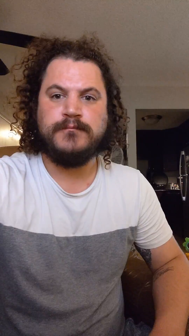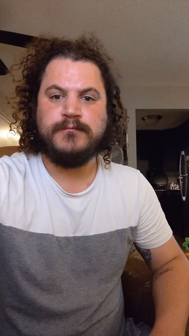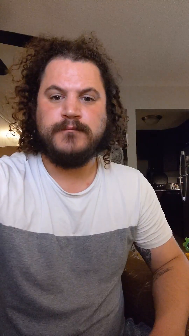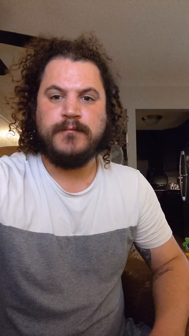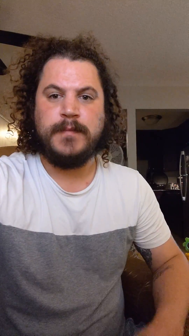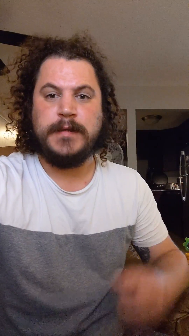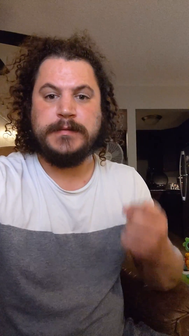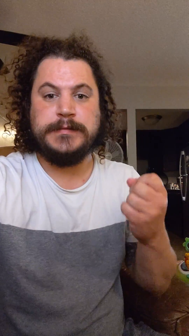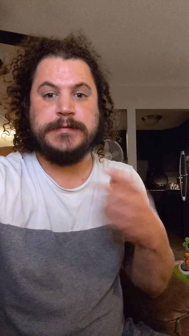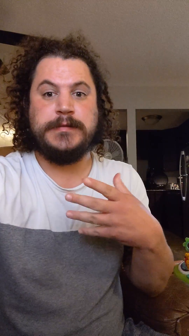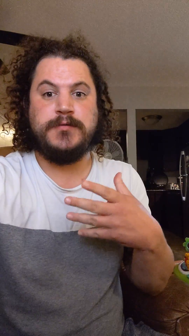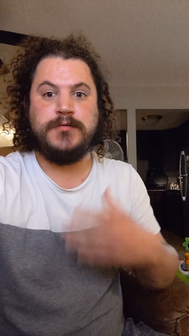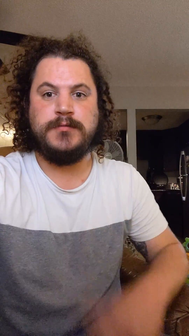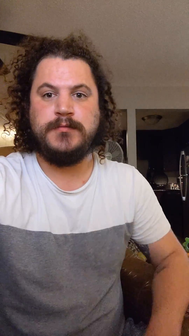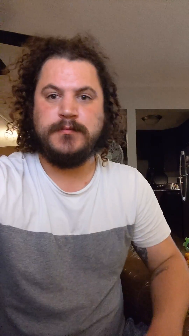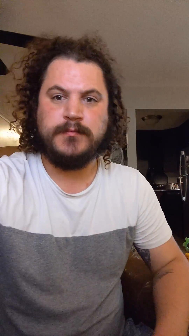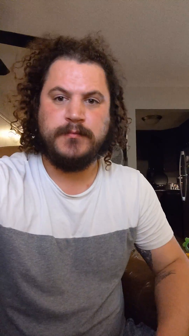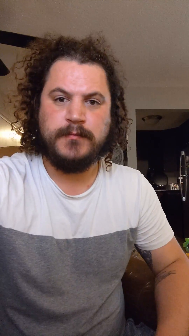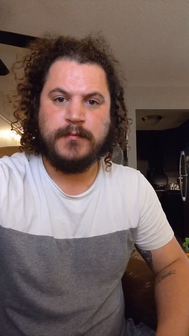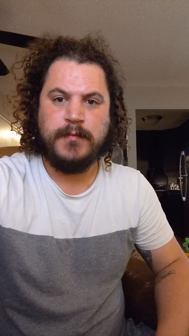scared